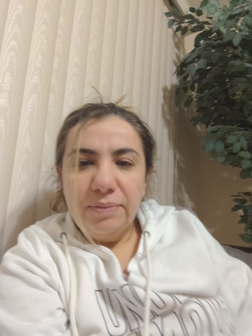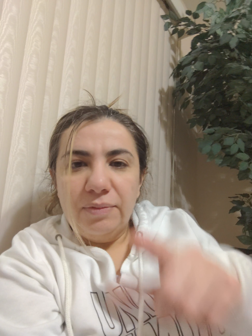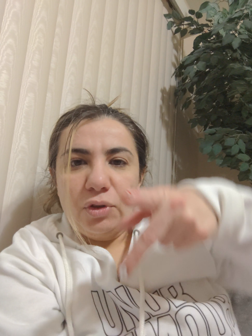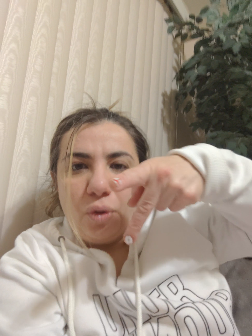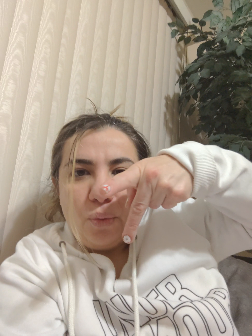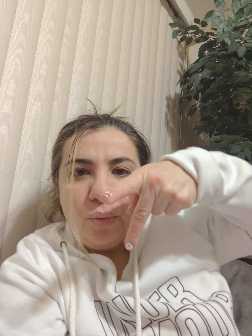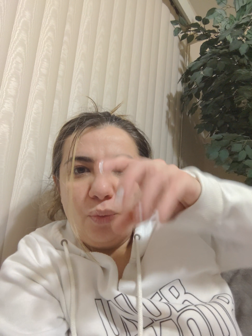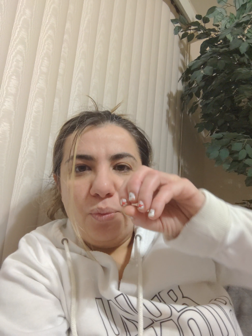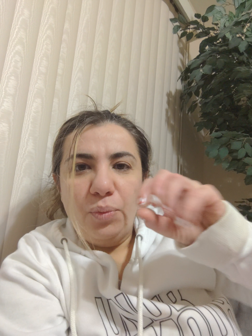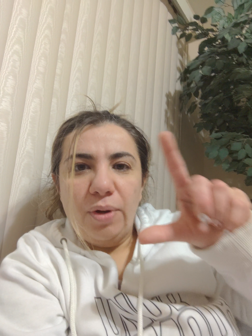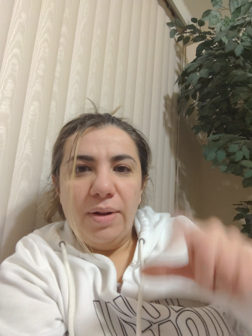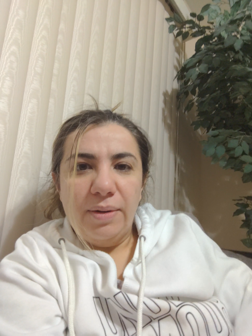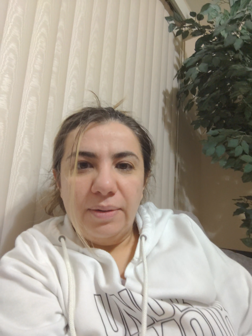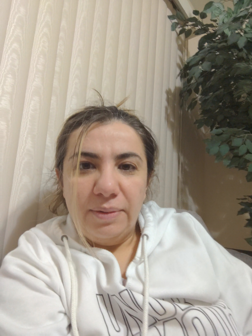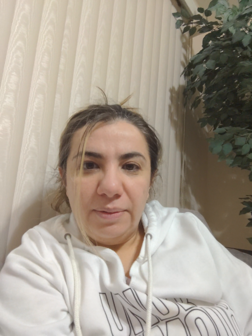pool